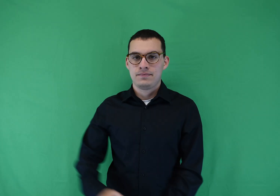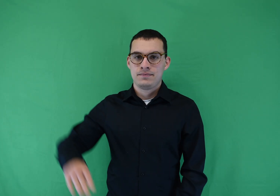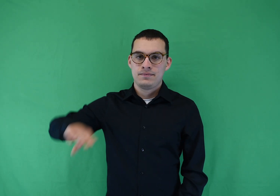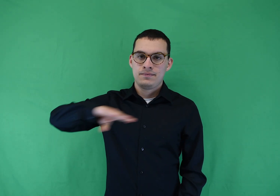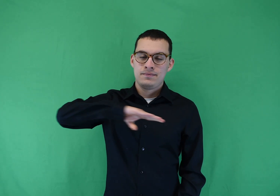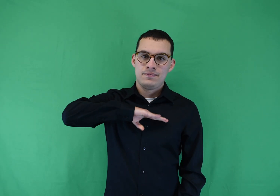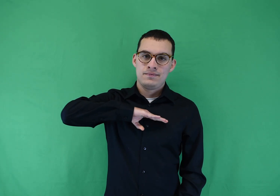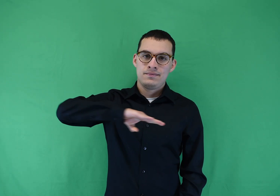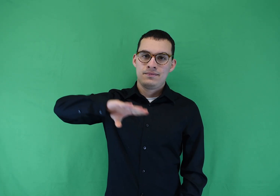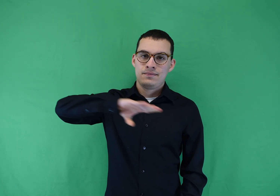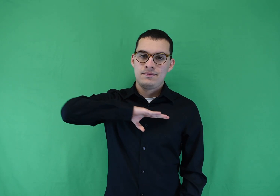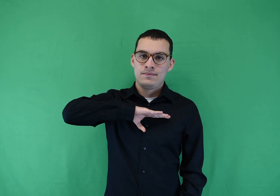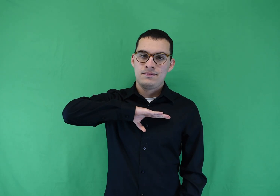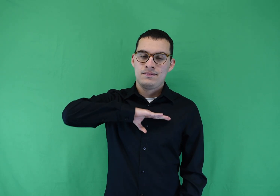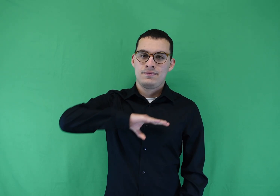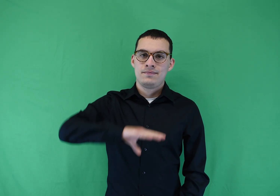haber